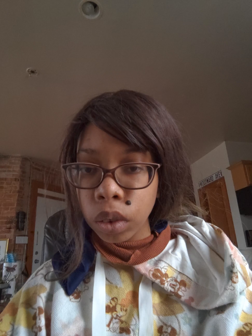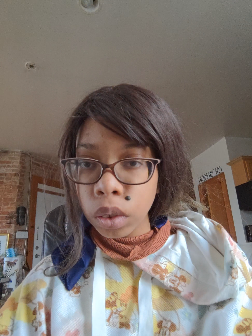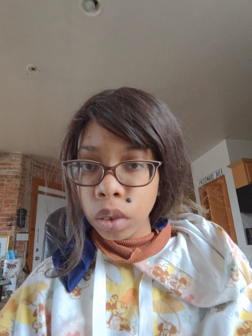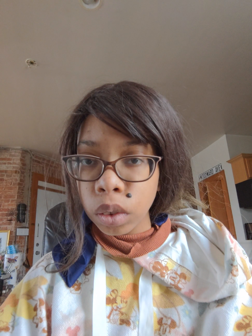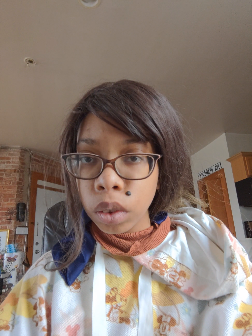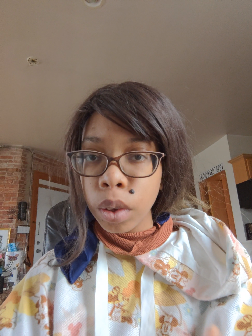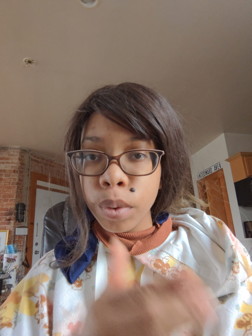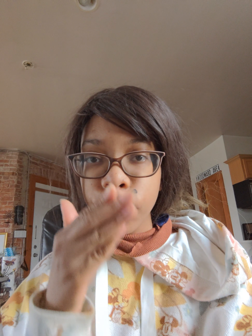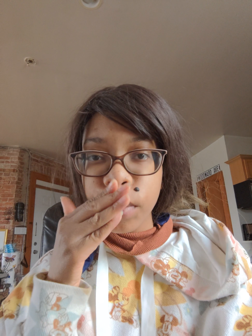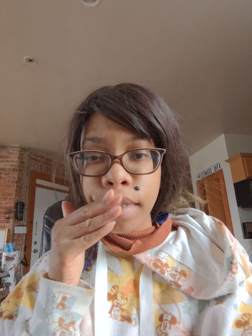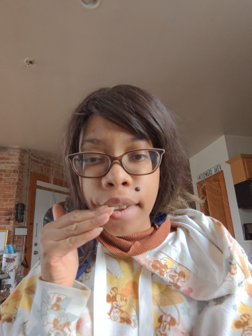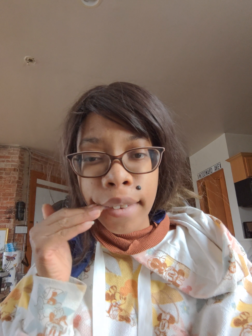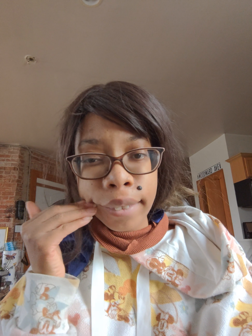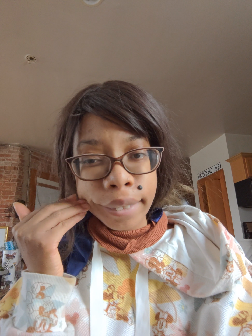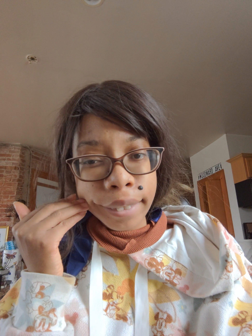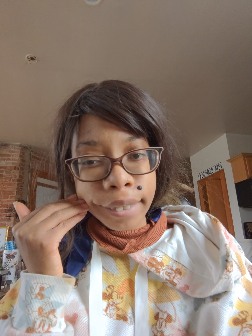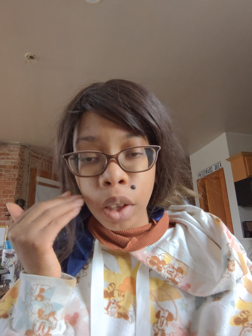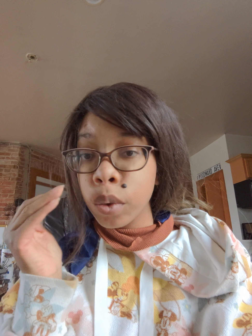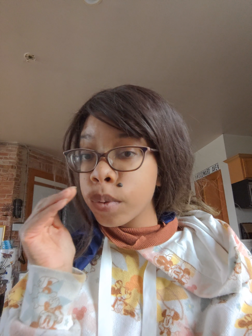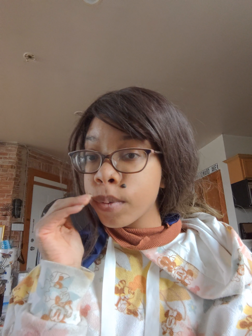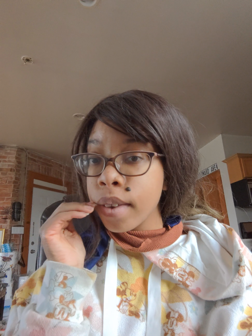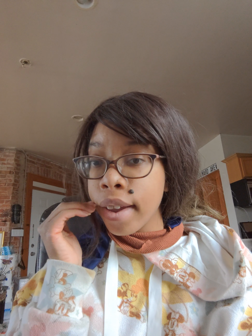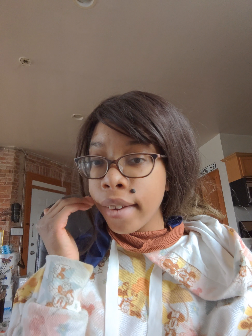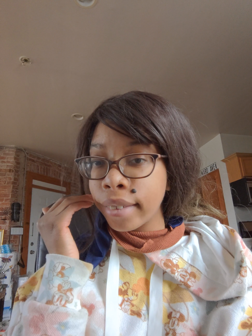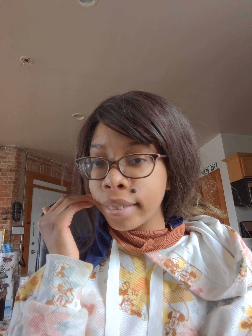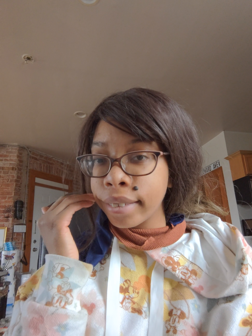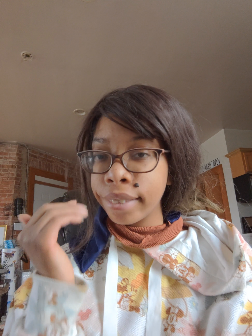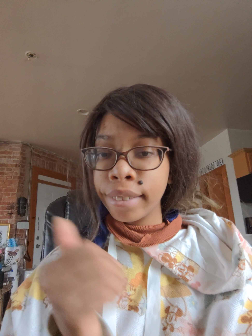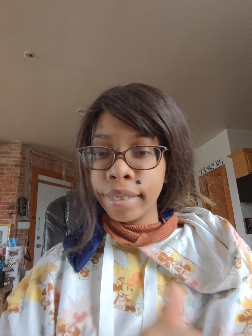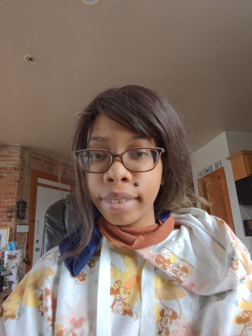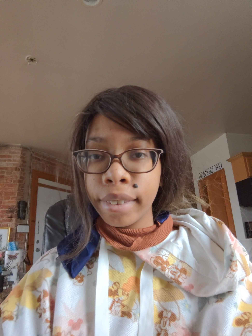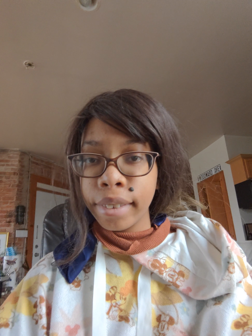smile